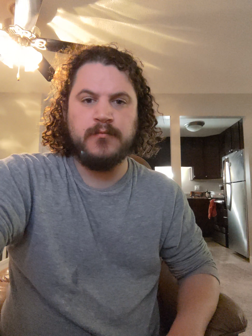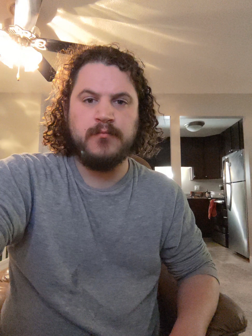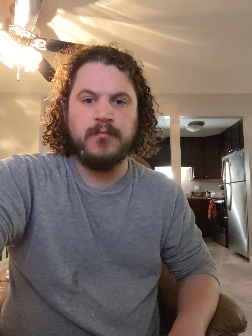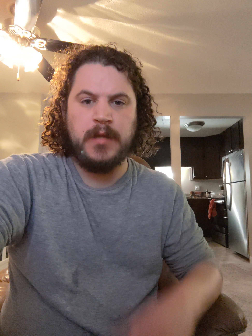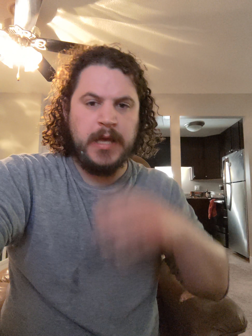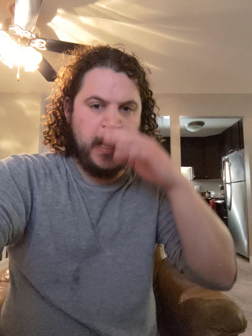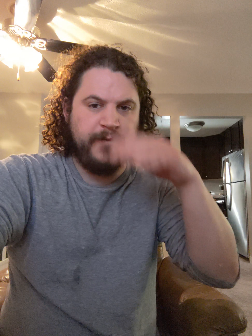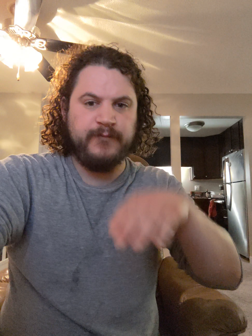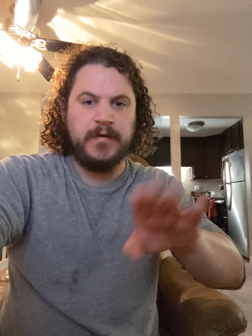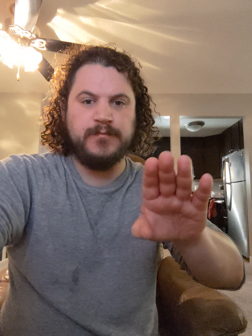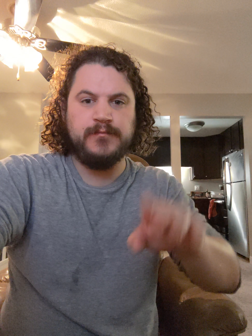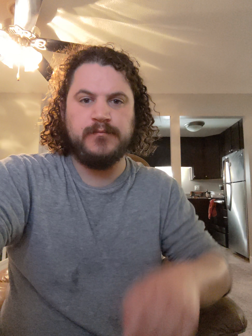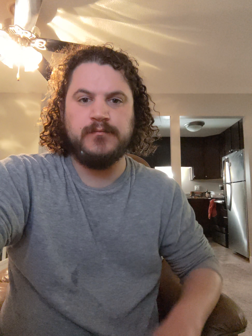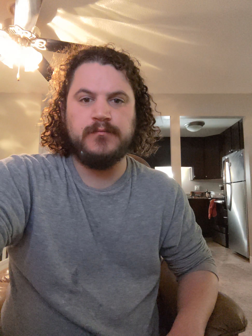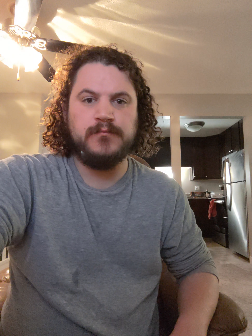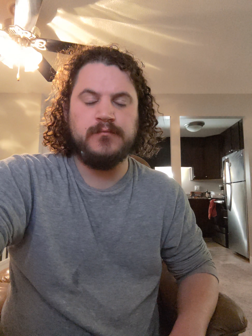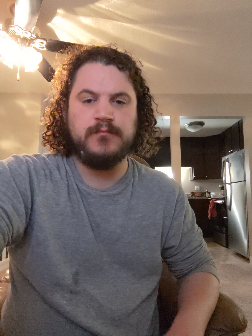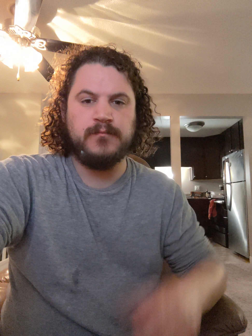elephant